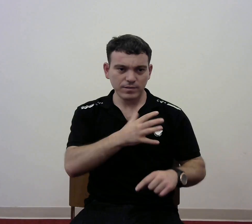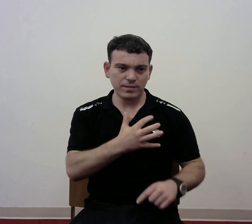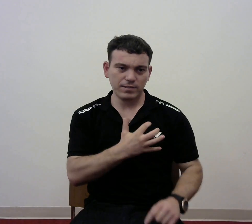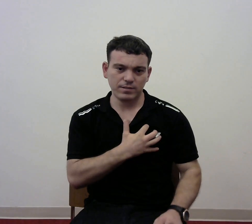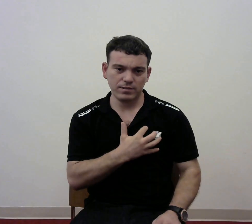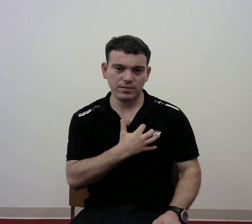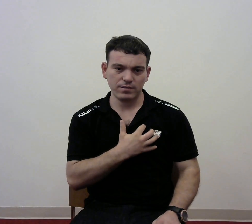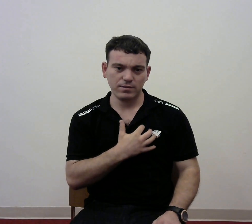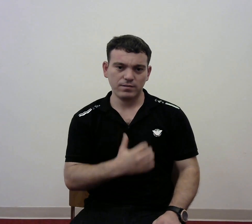istəmək